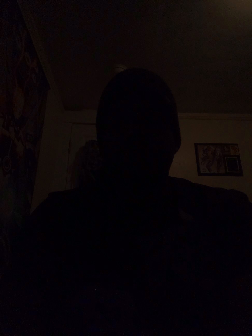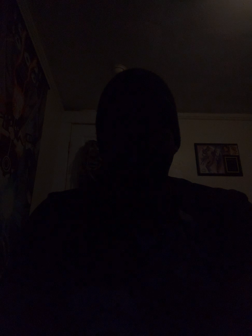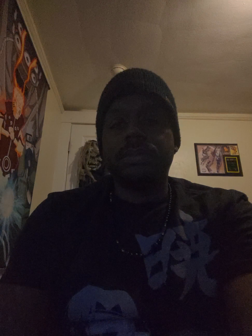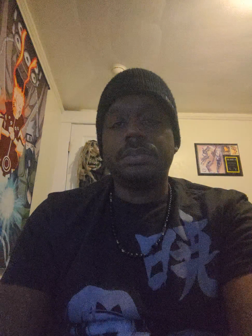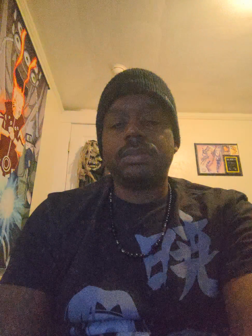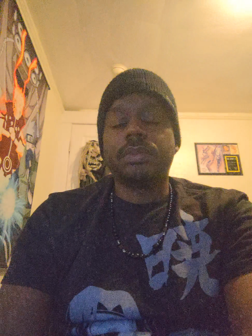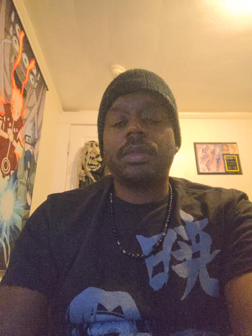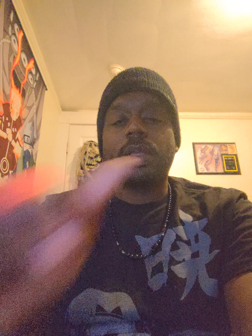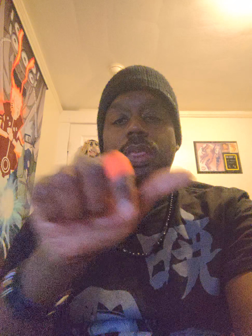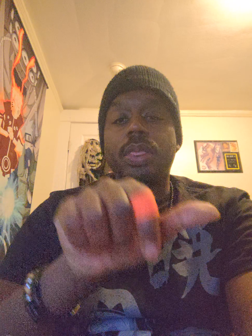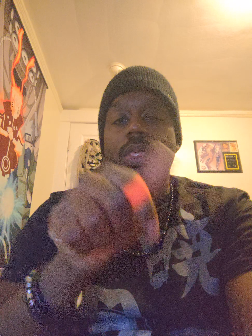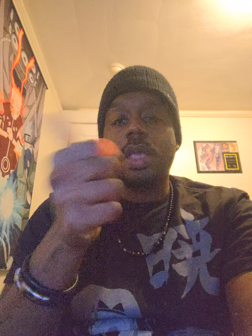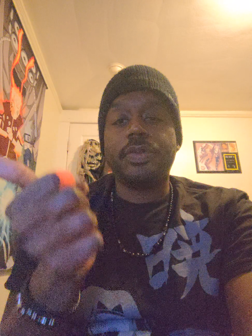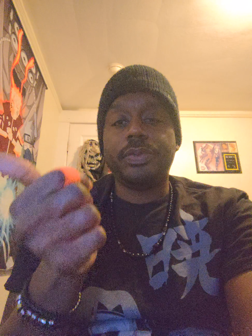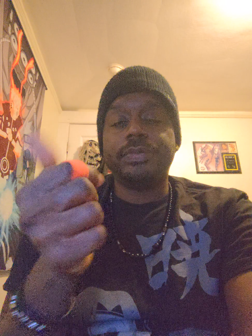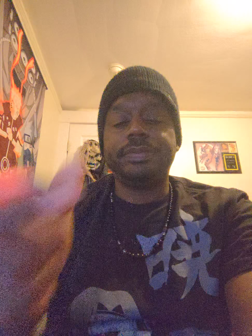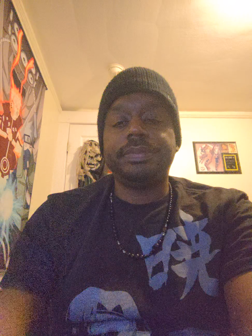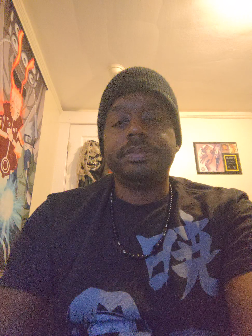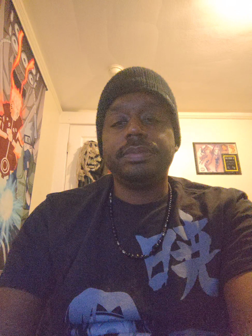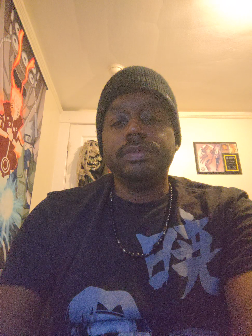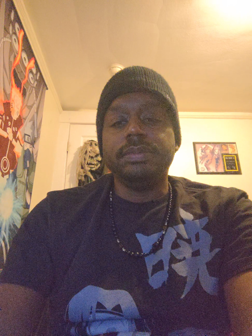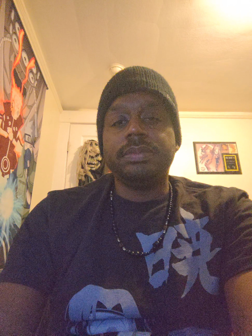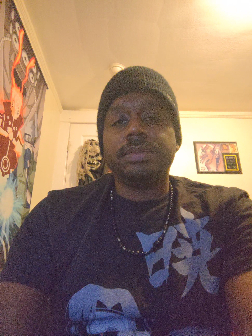another